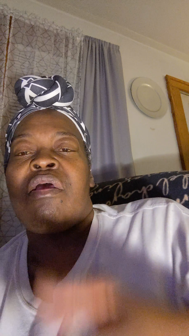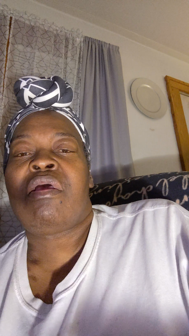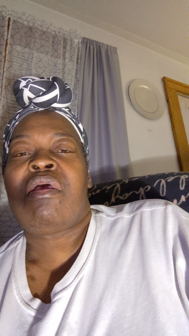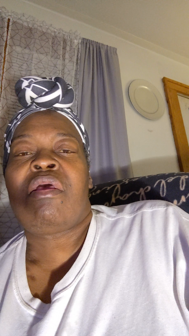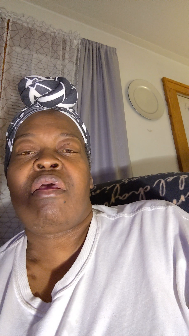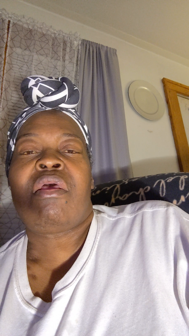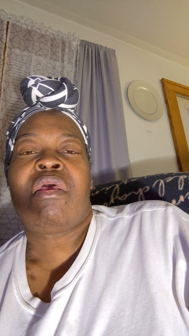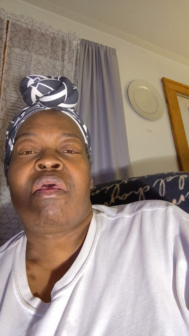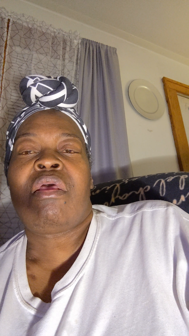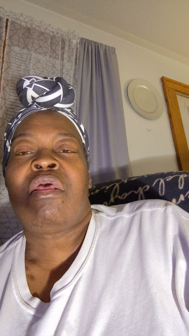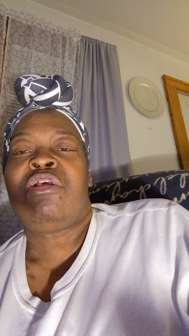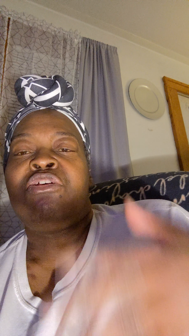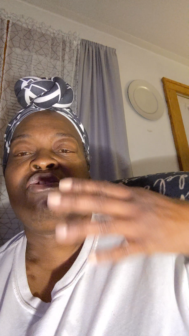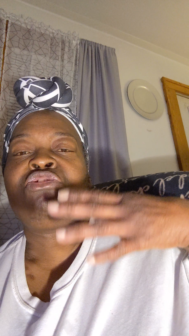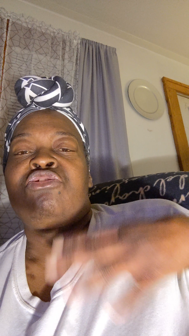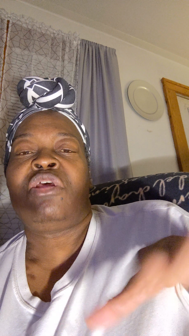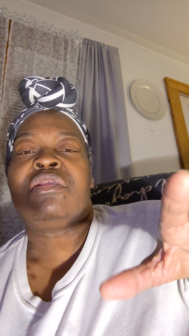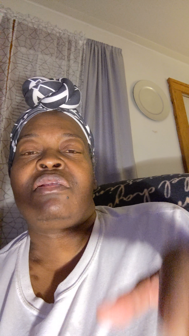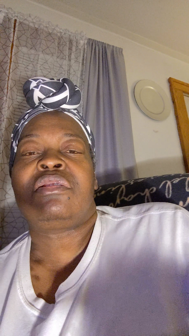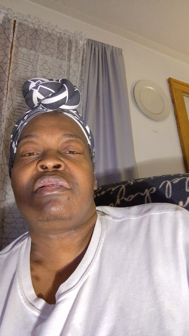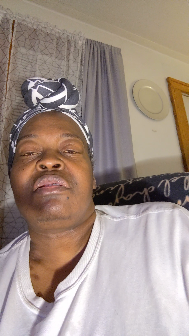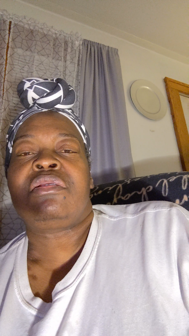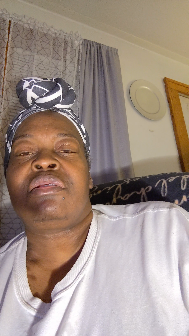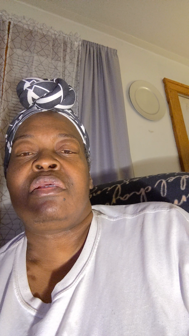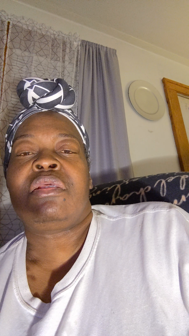dress